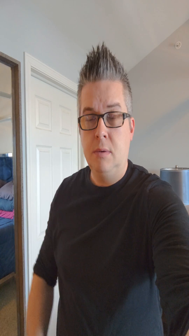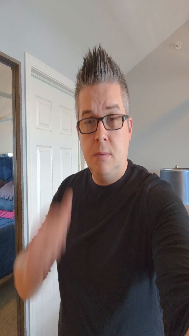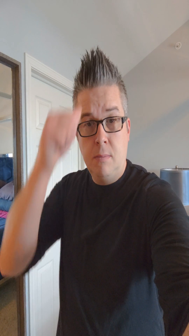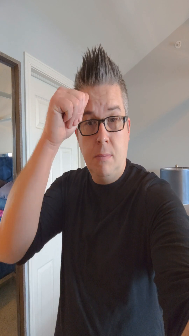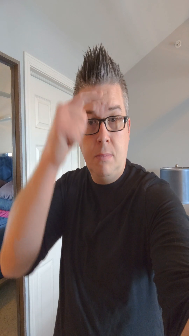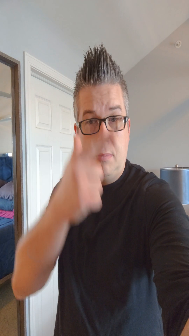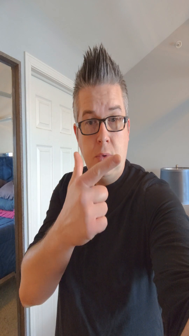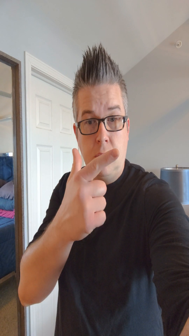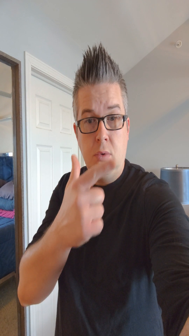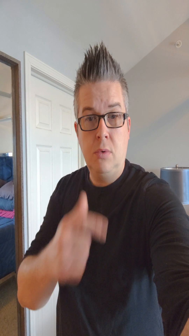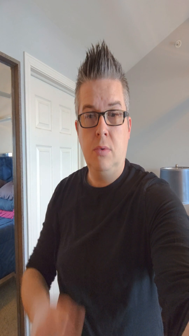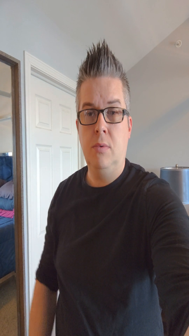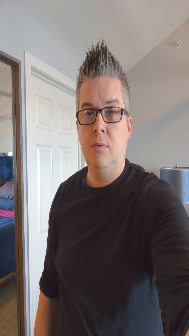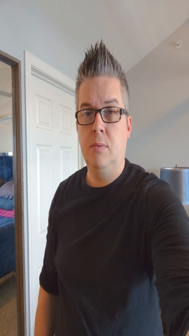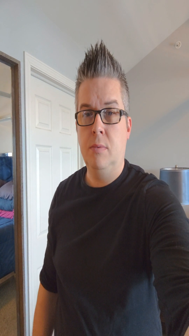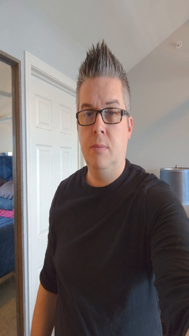brother